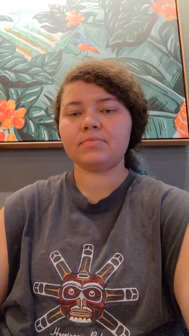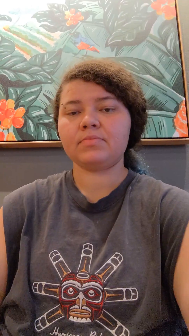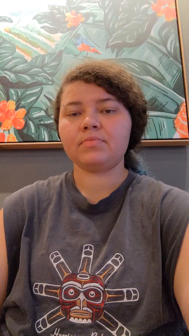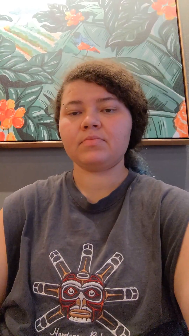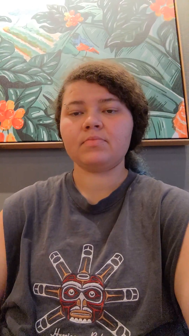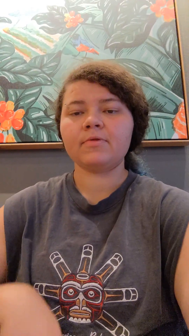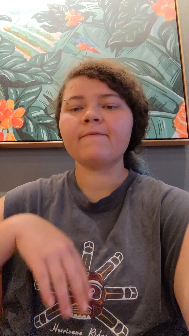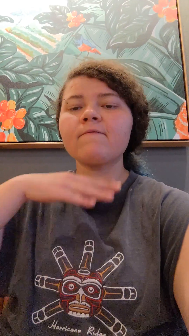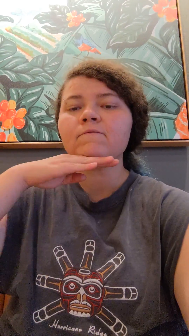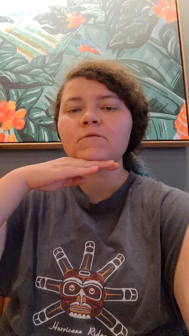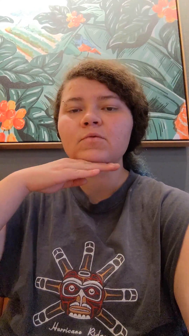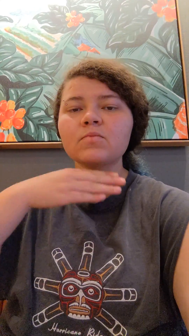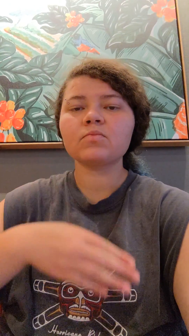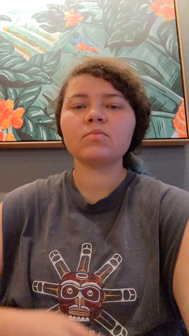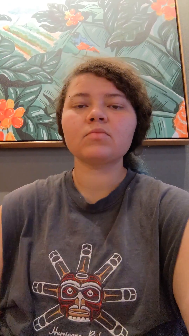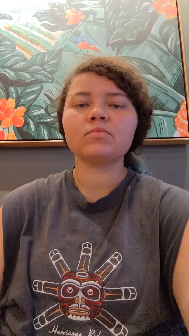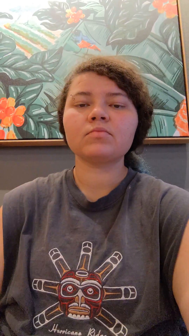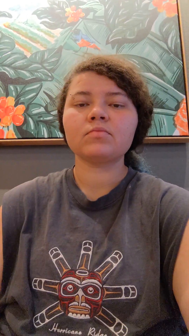full